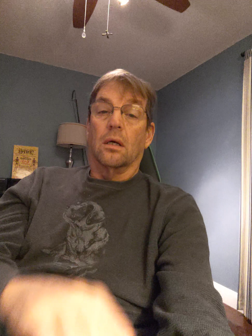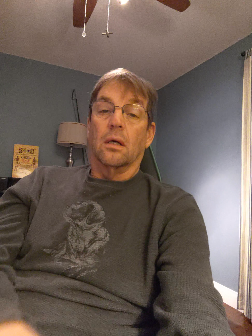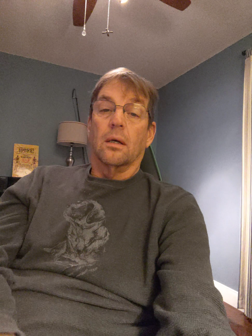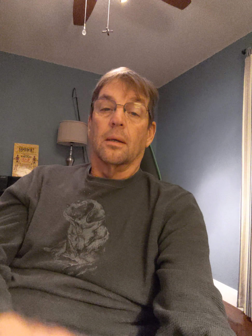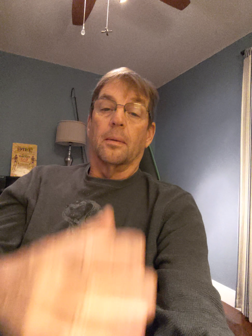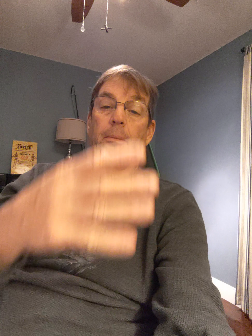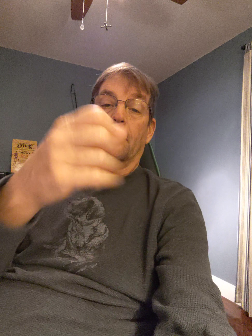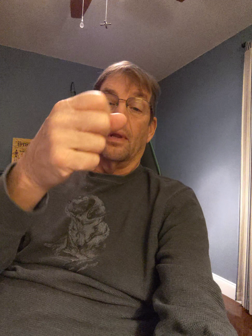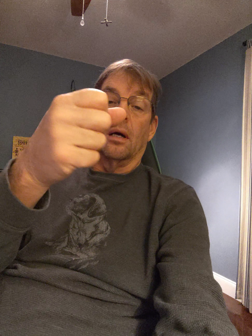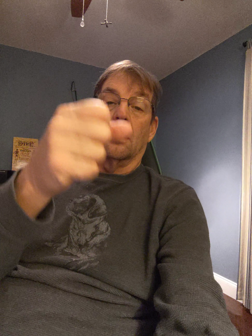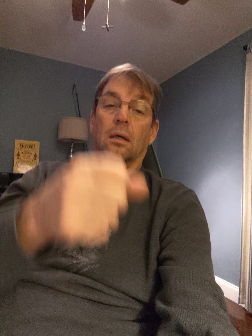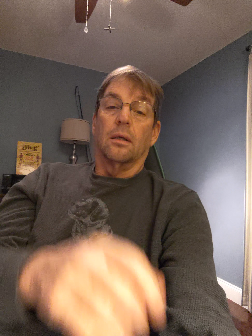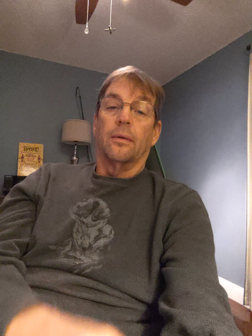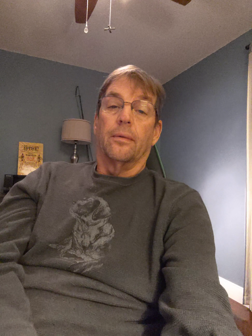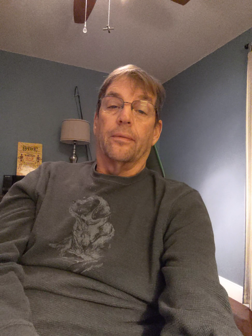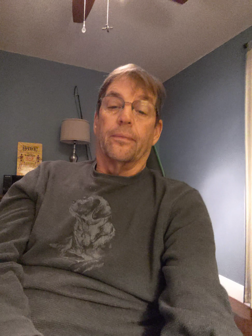milk